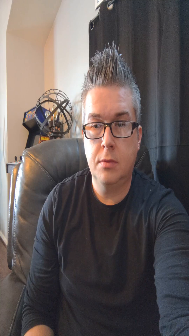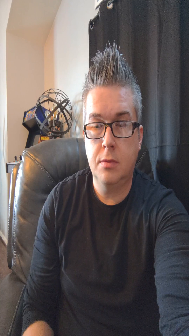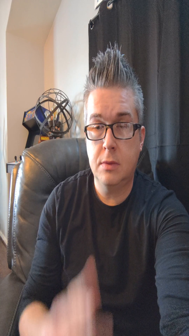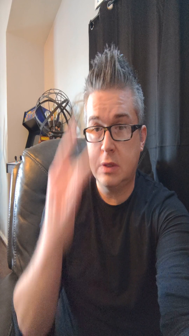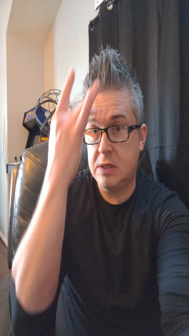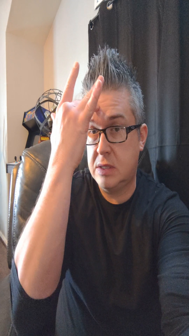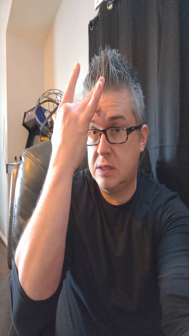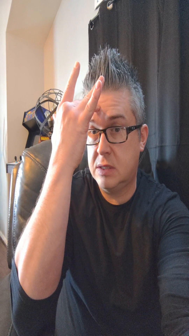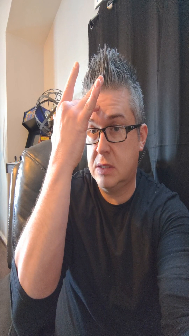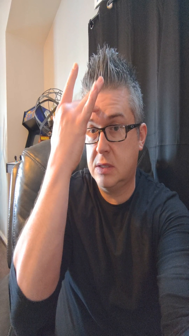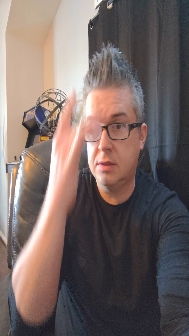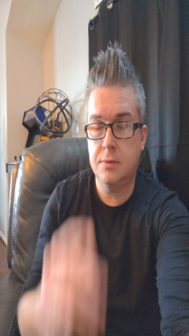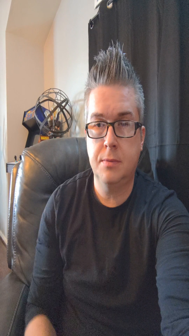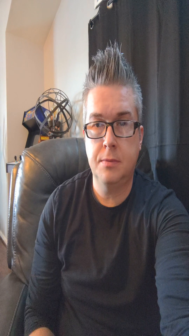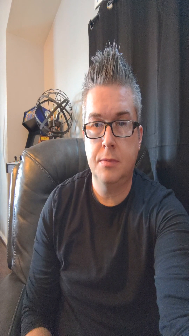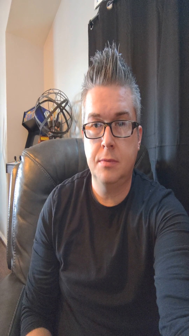sick